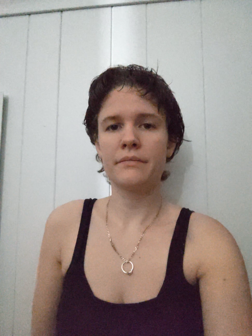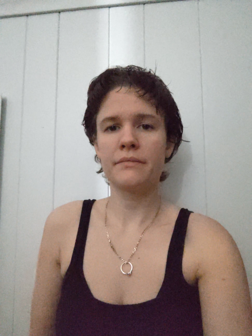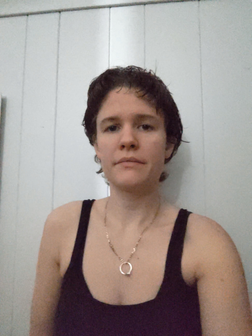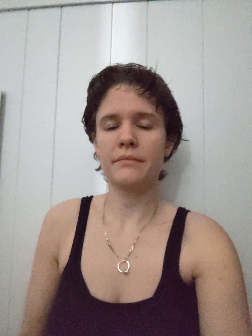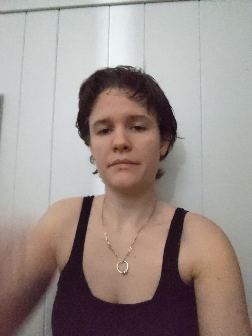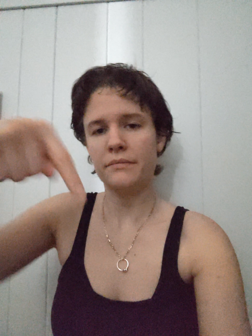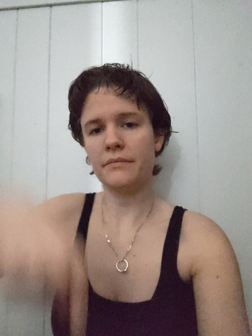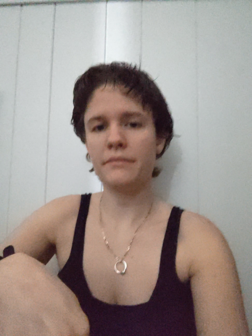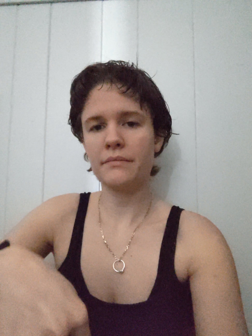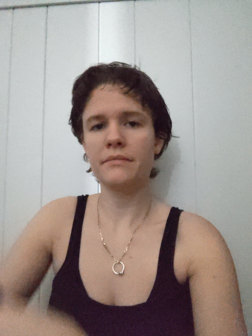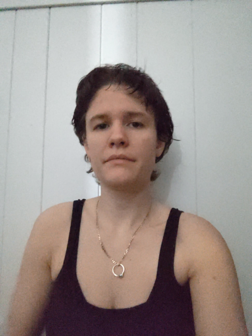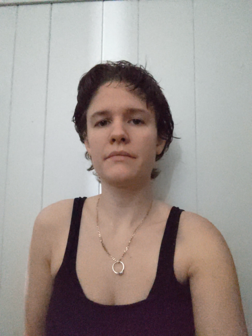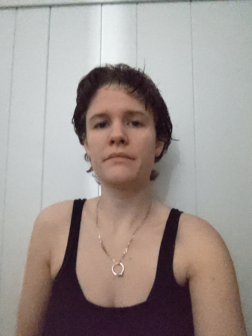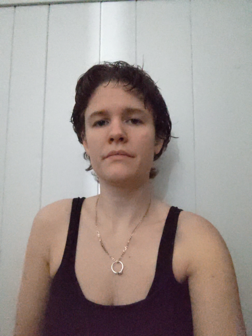down